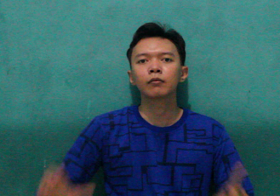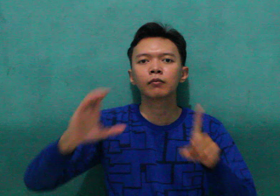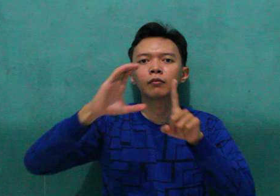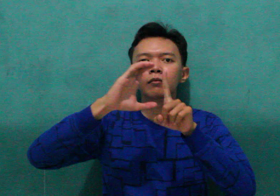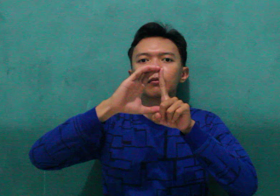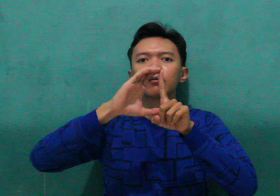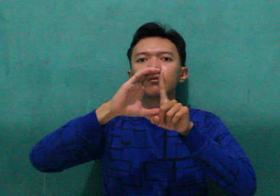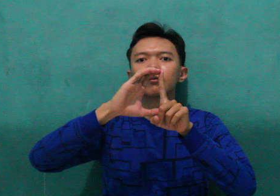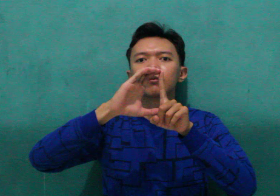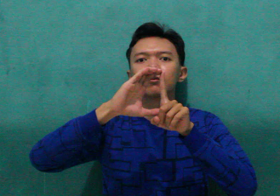D